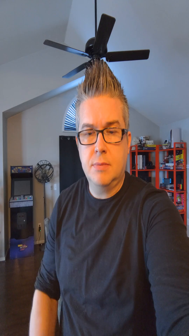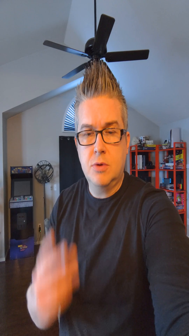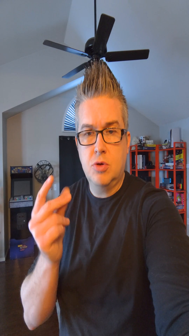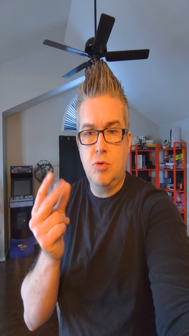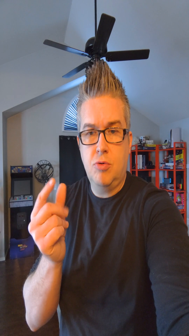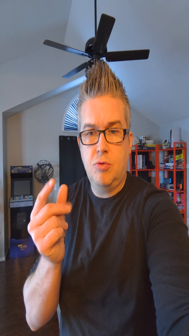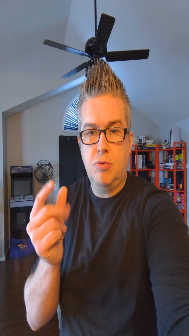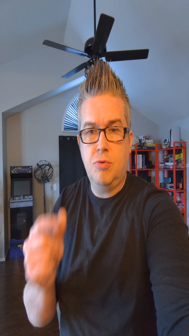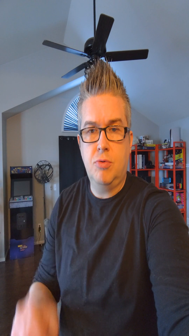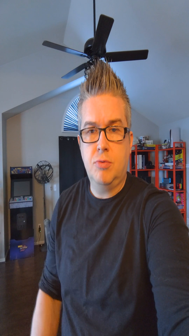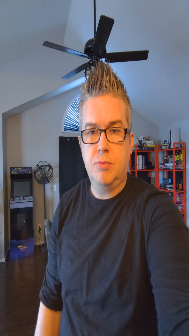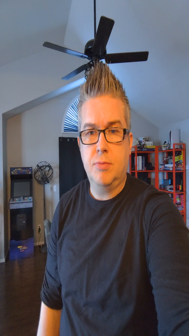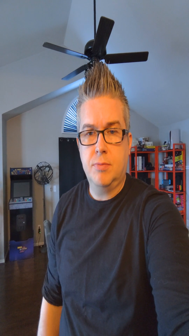dog